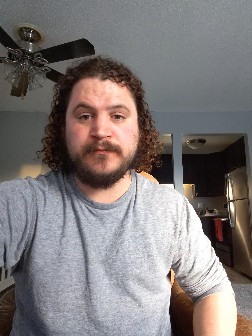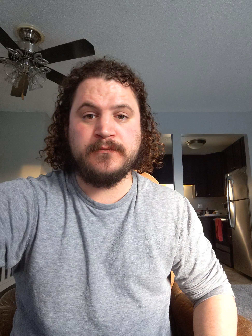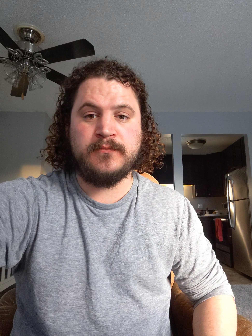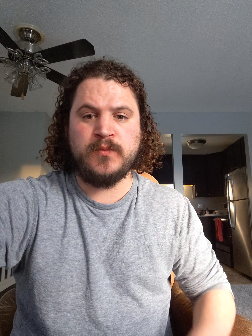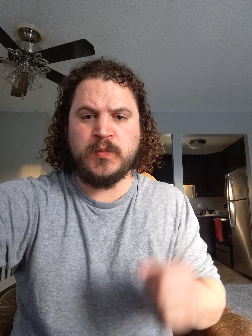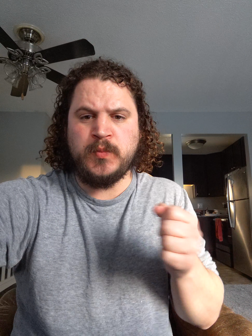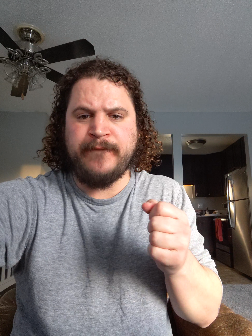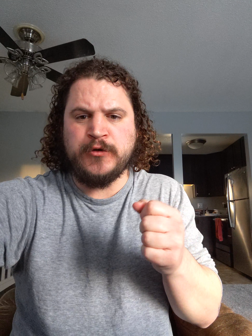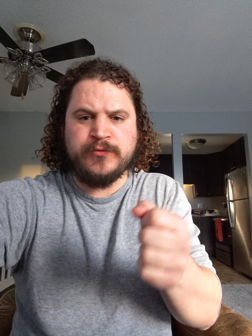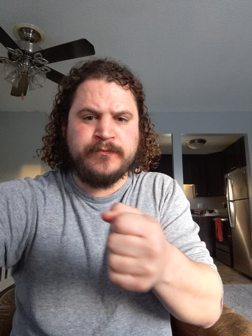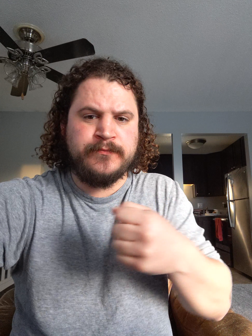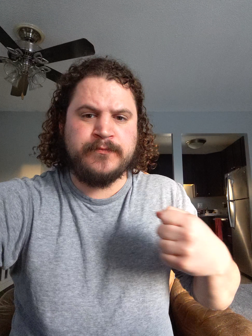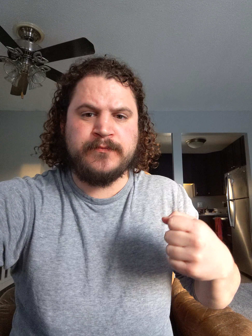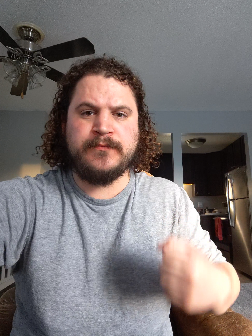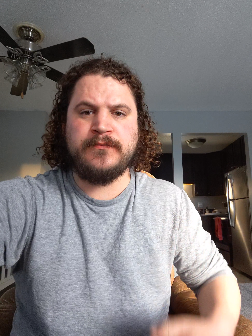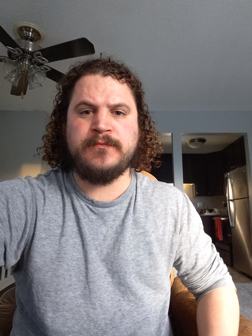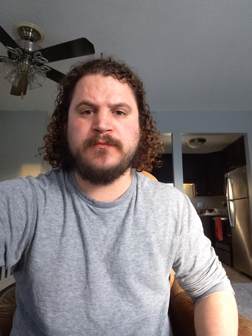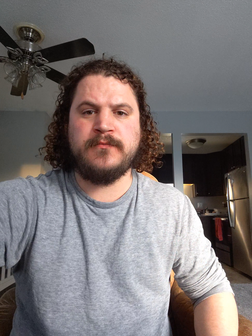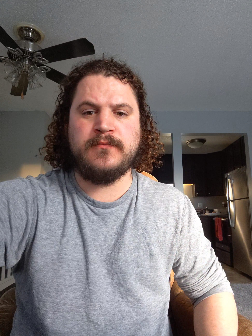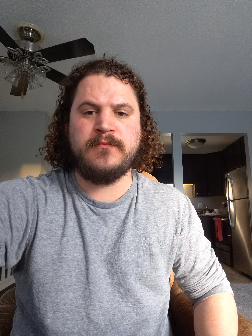refrigerator